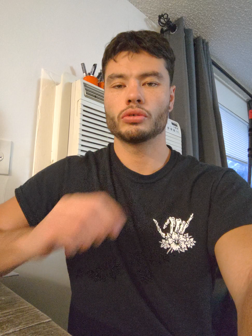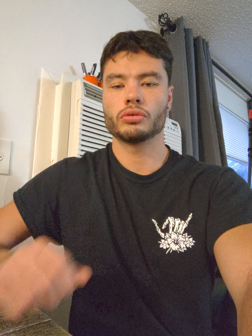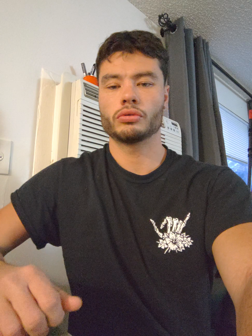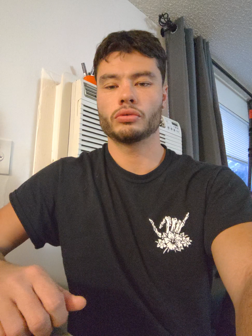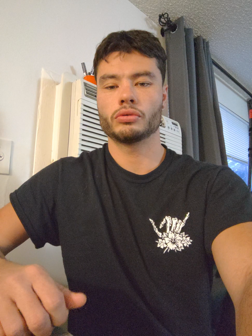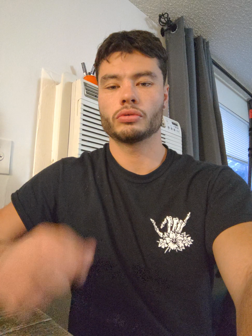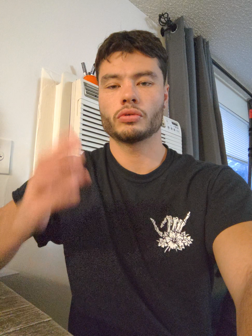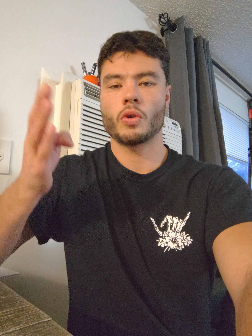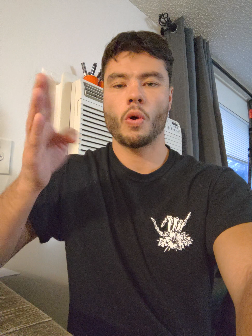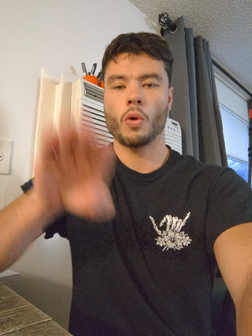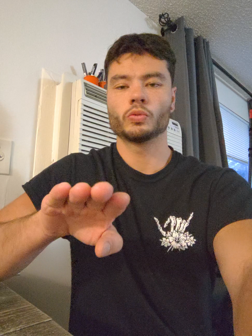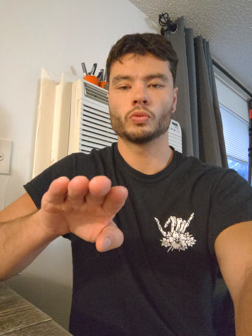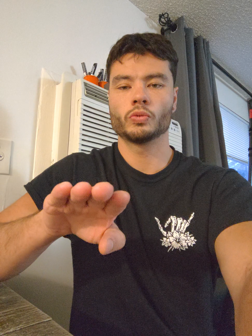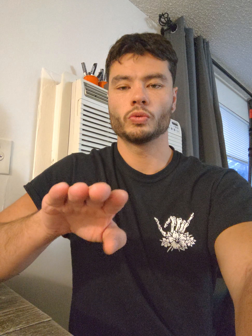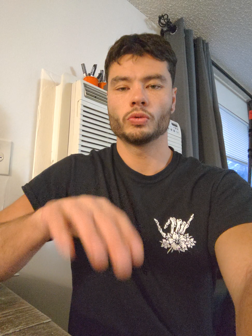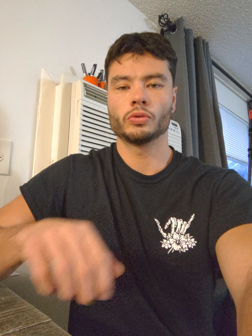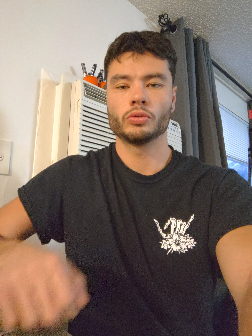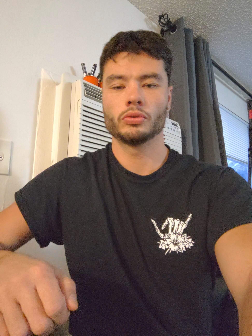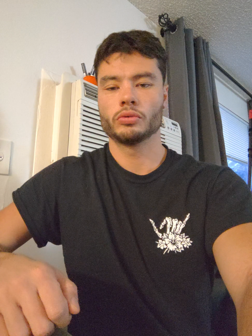close